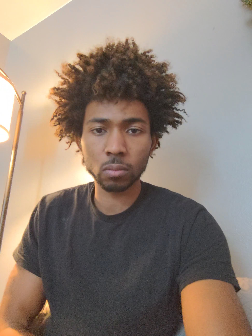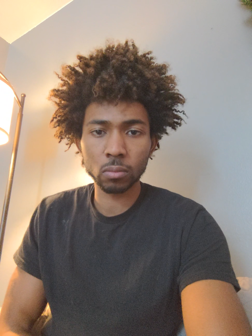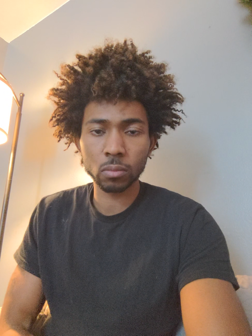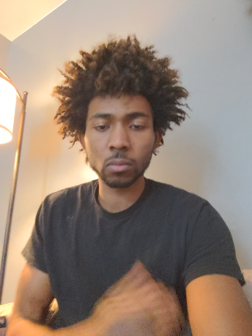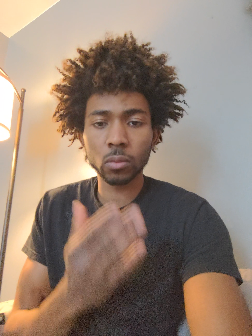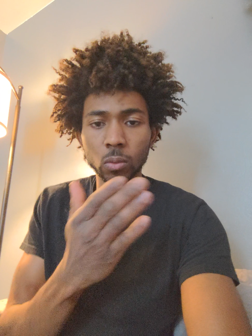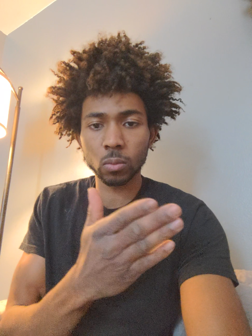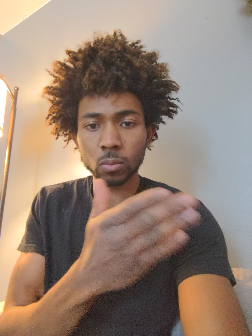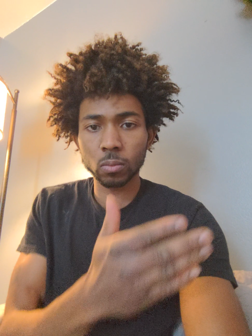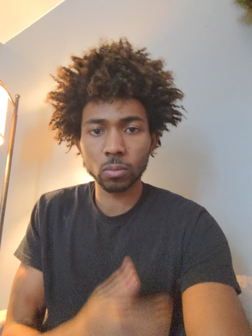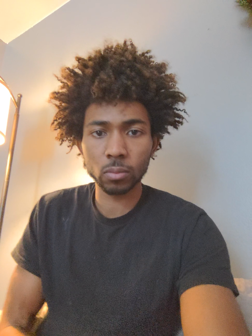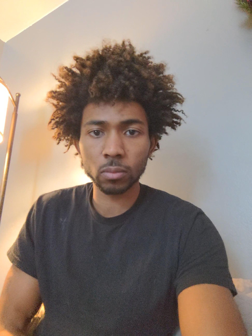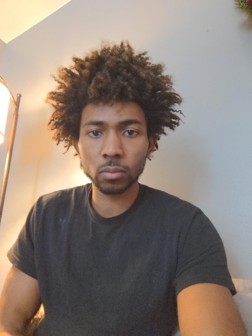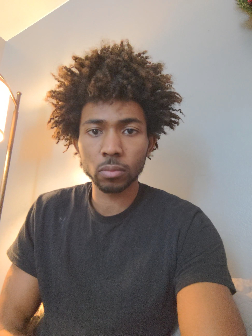boat